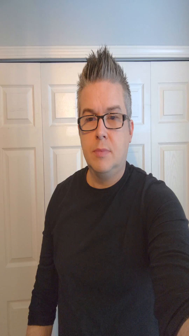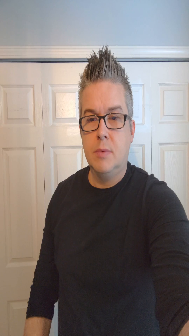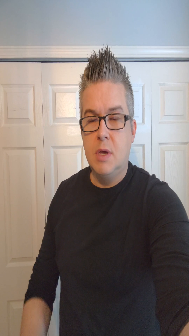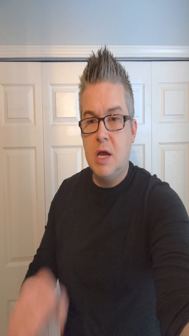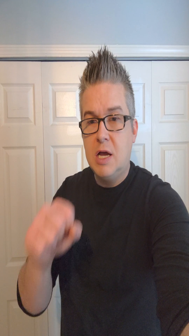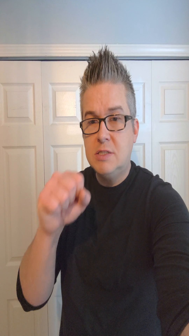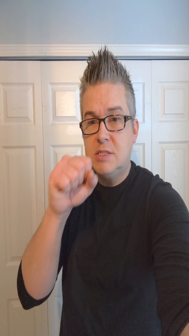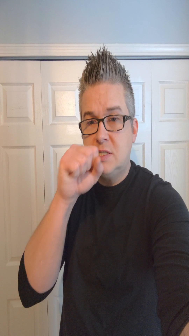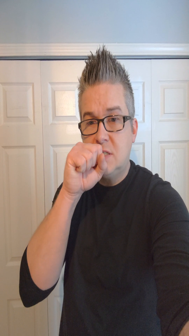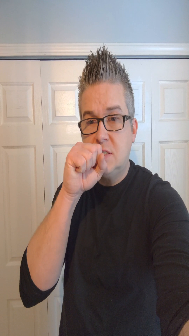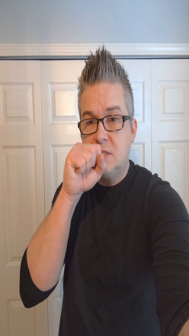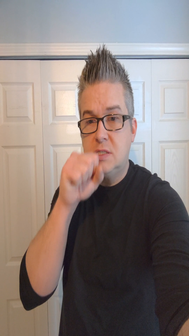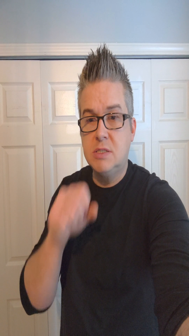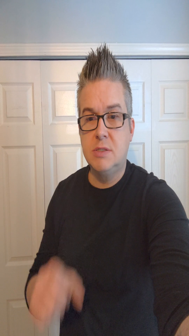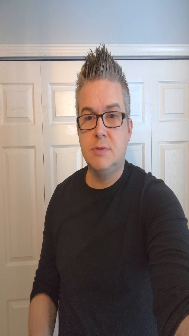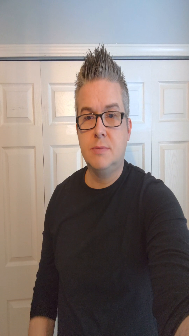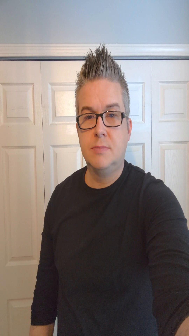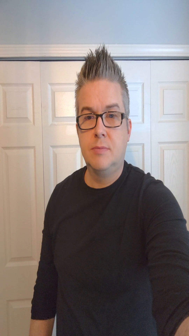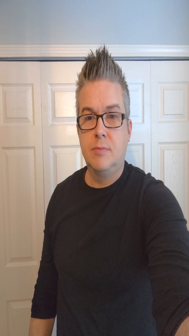carrot